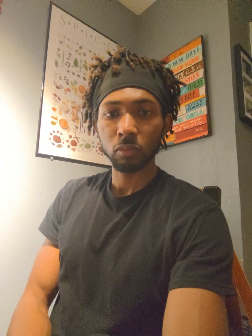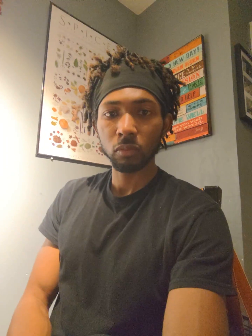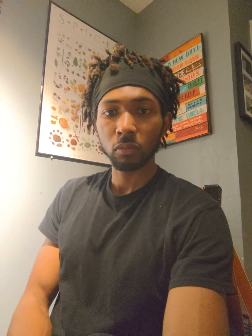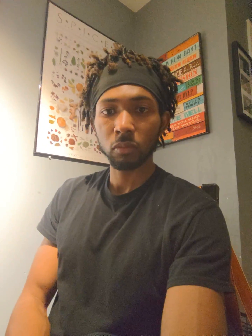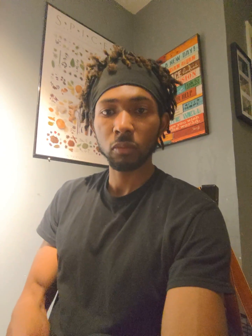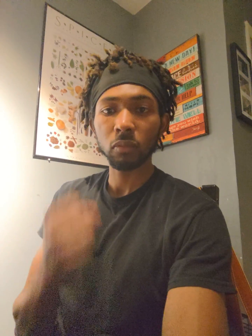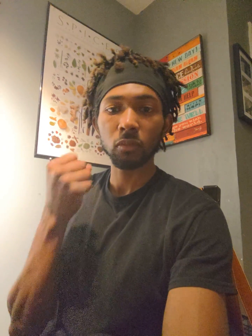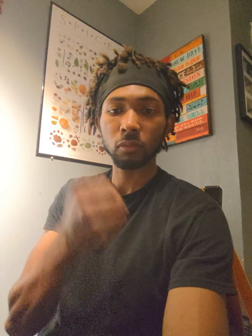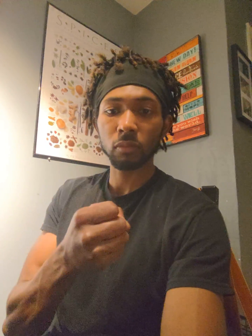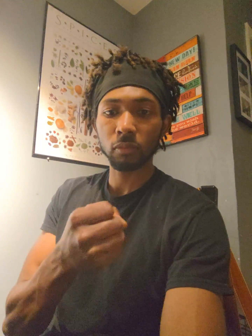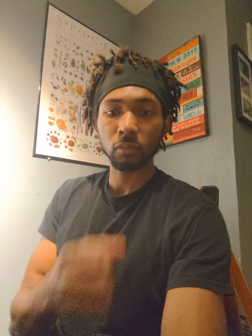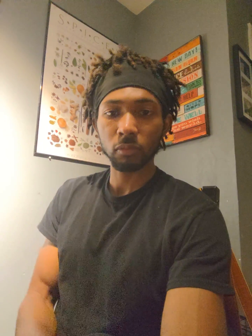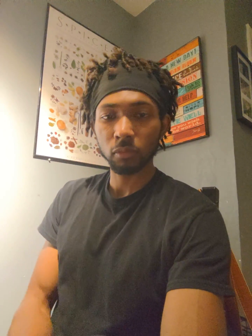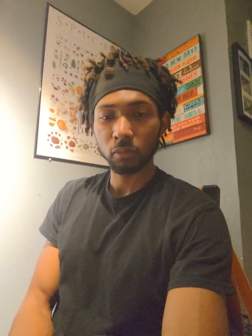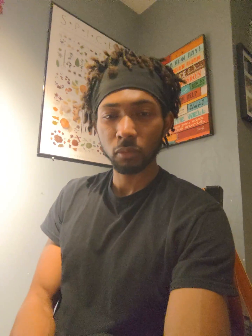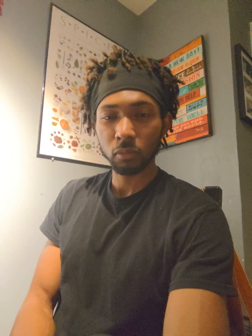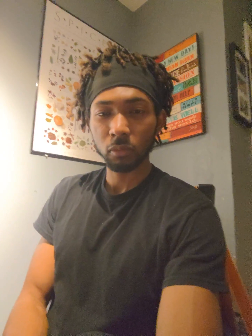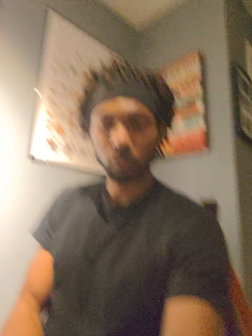hit